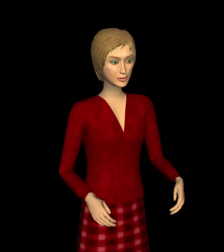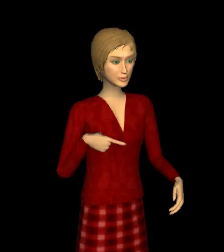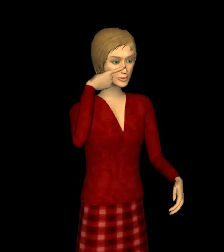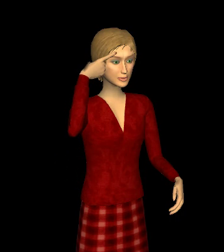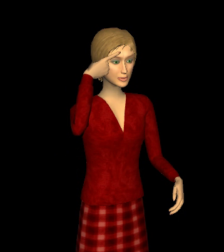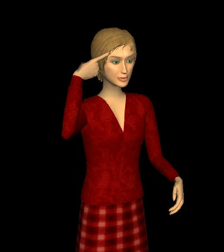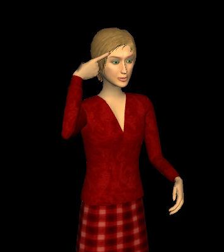ذكي